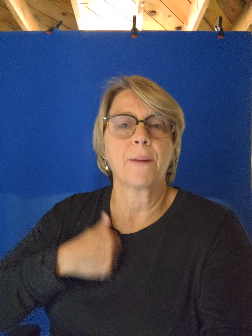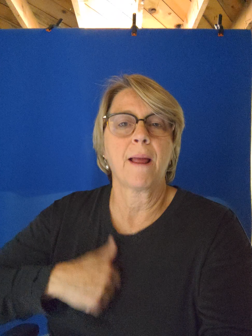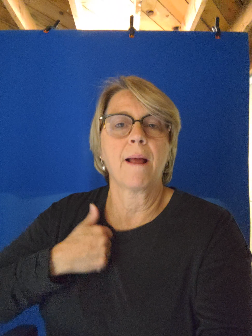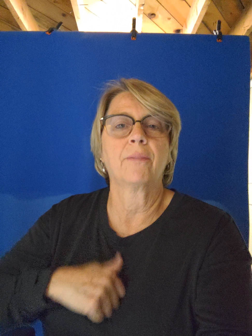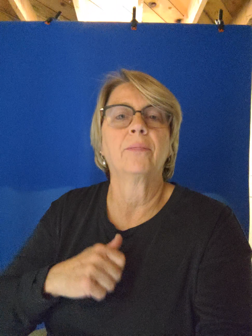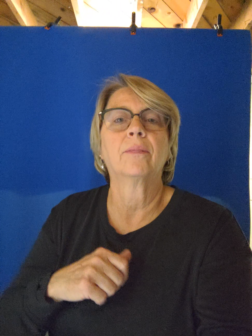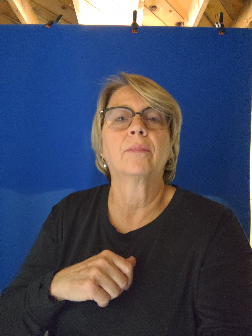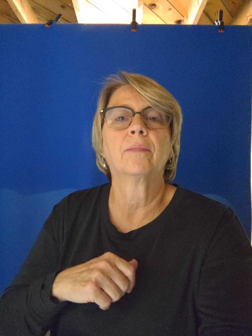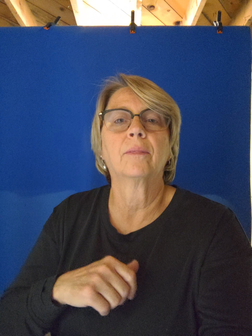bath